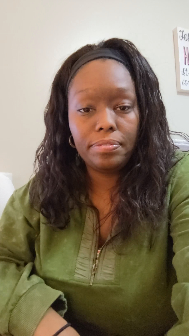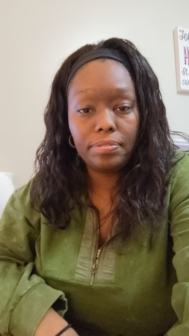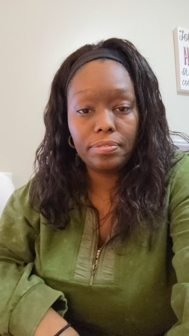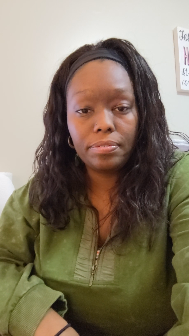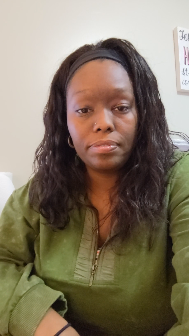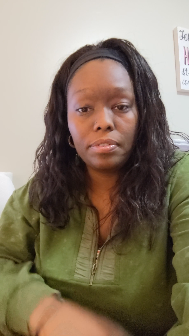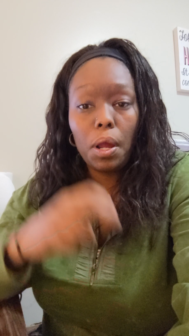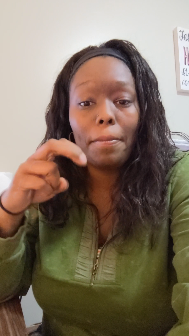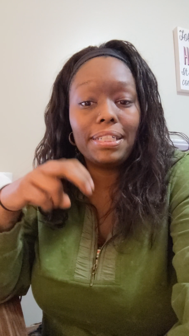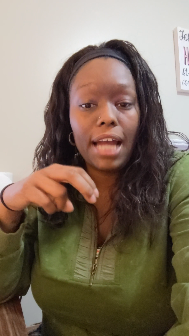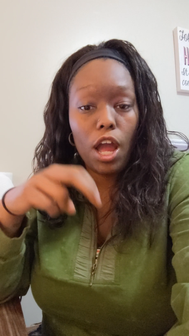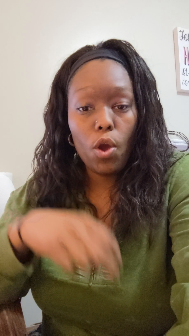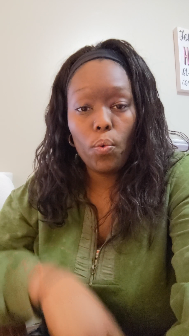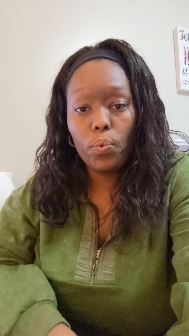potato